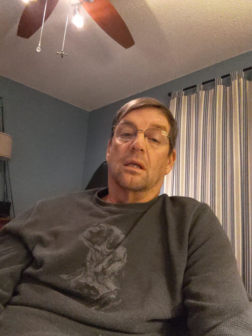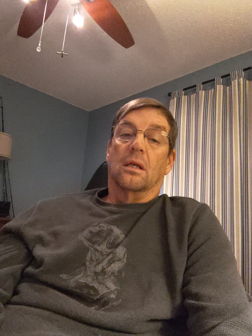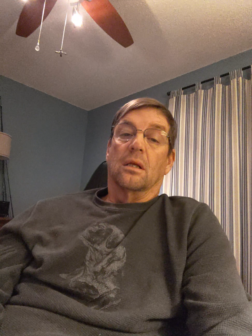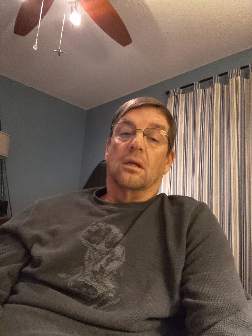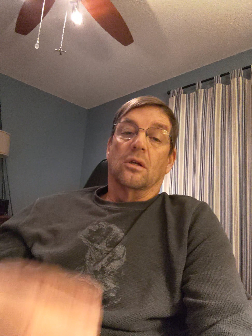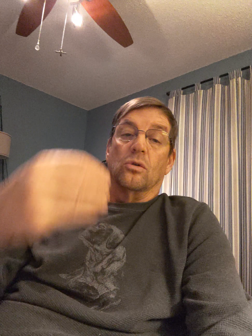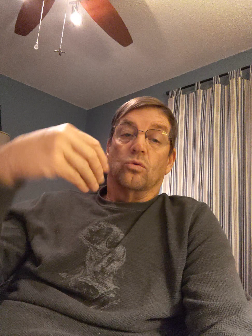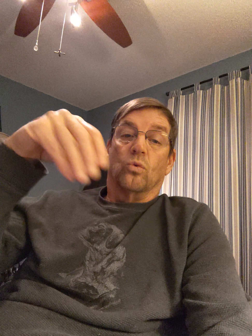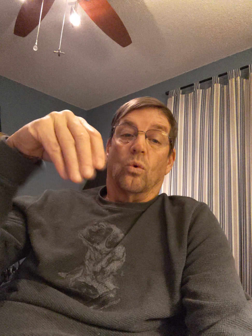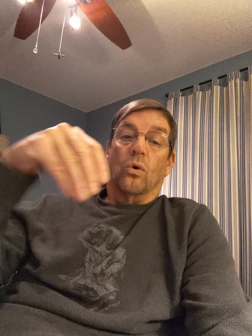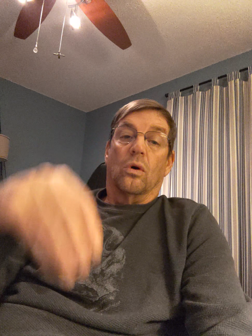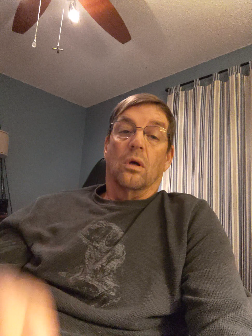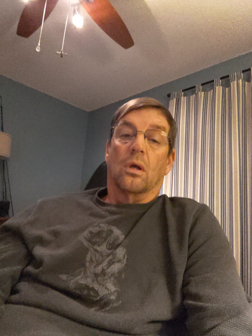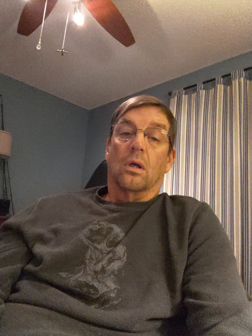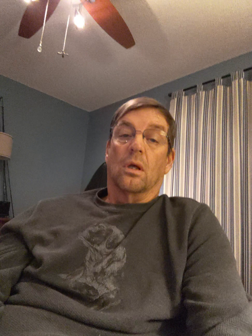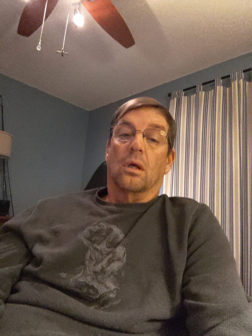store